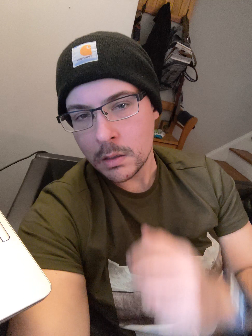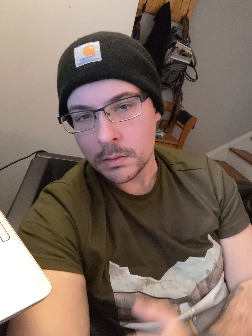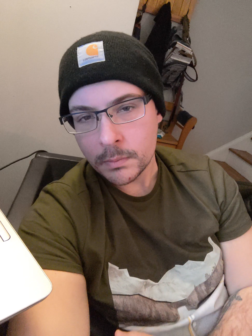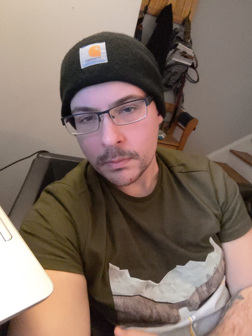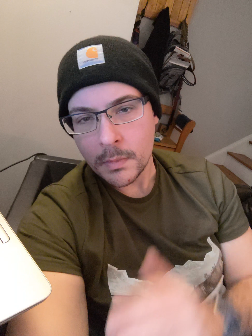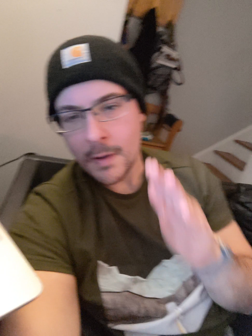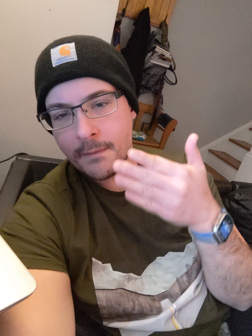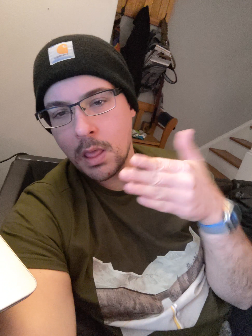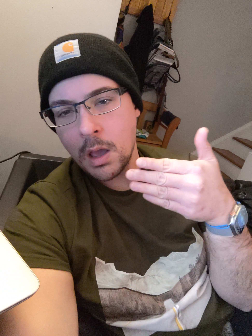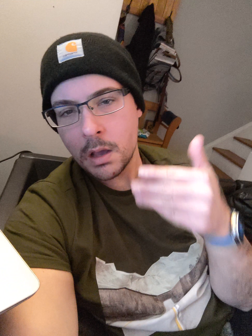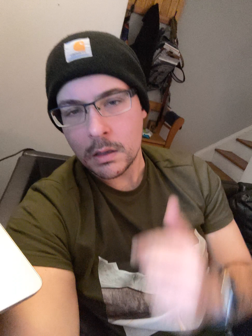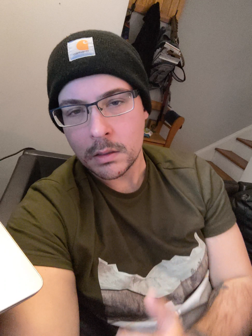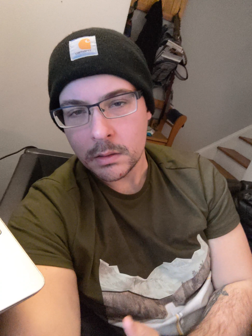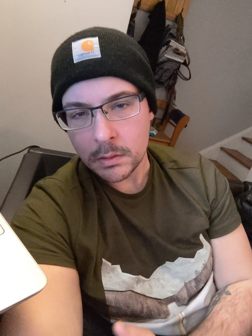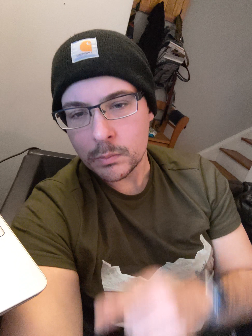flag